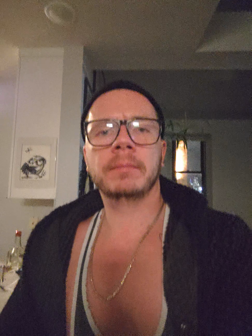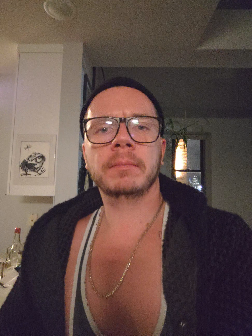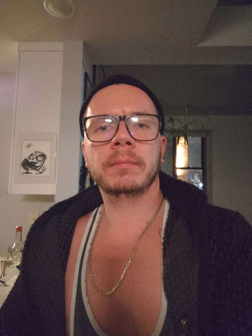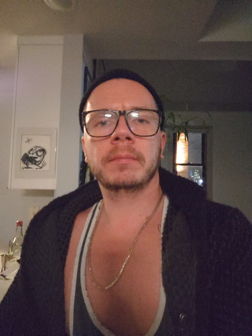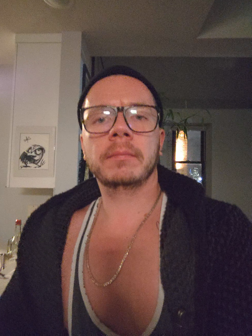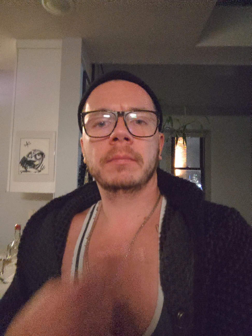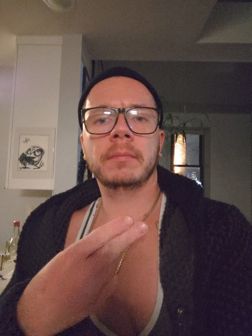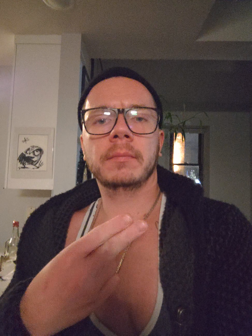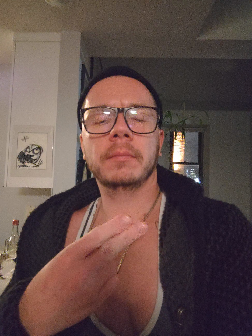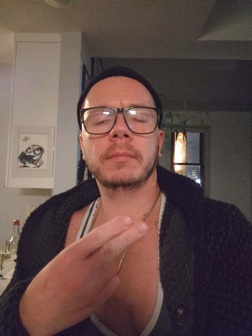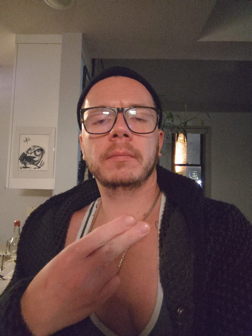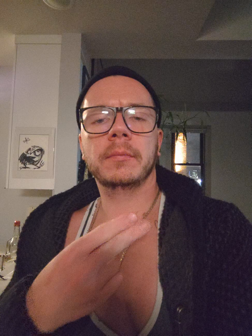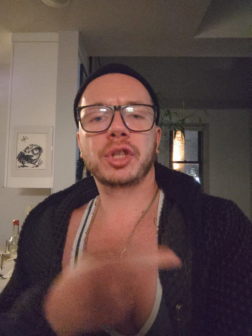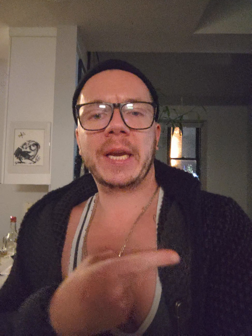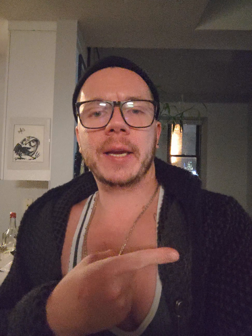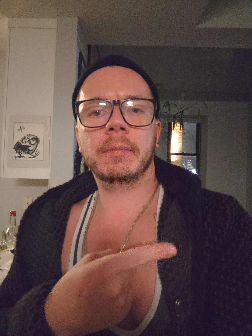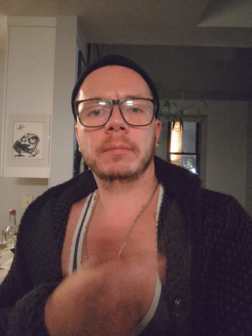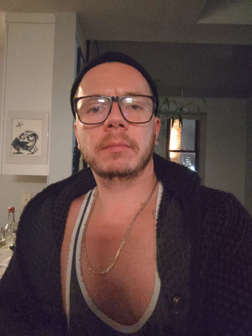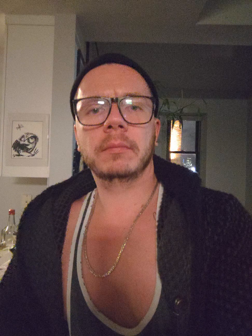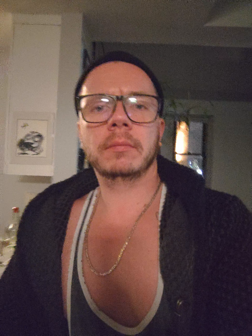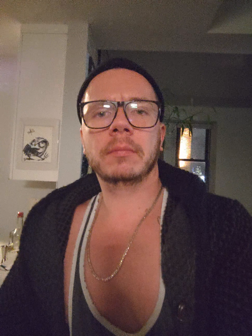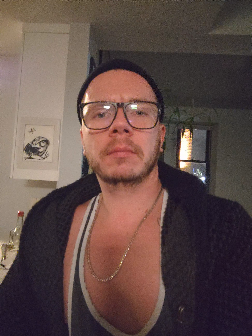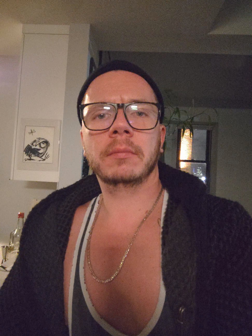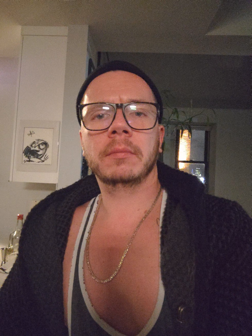he/she/it